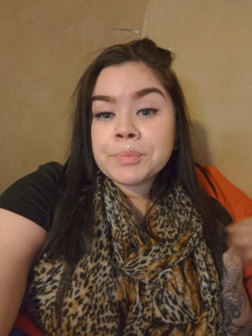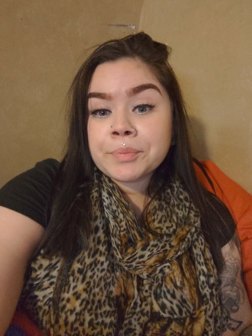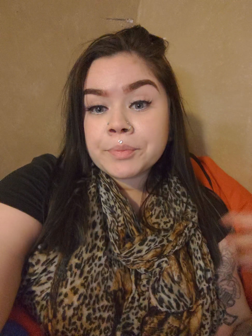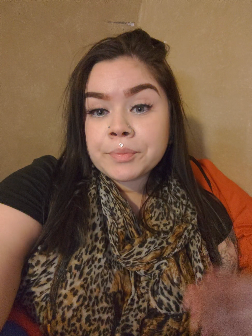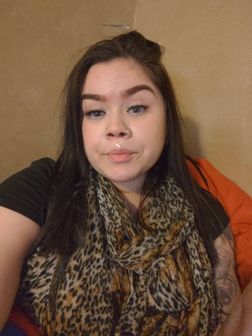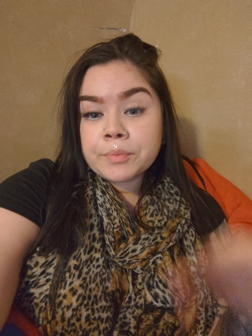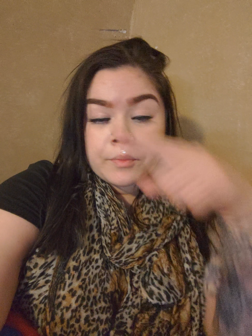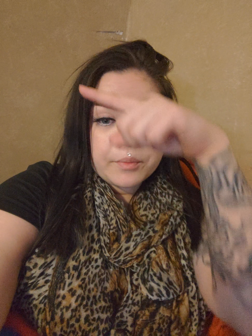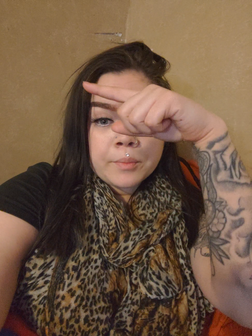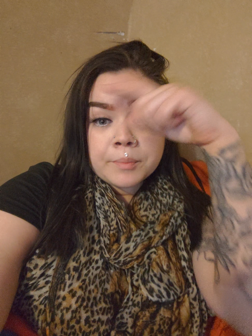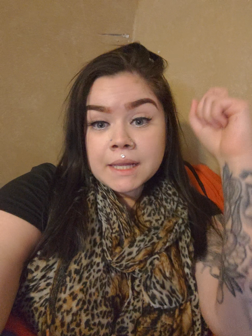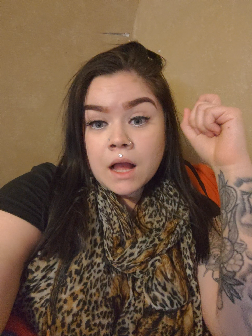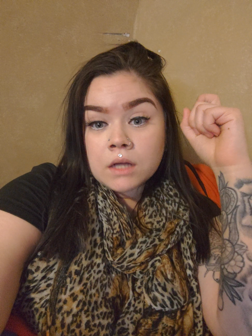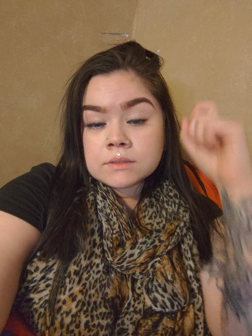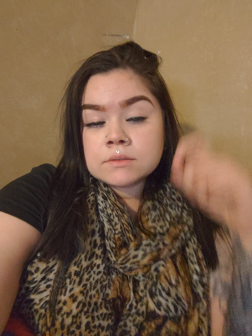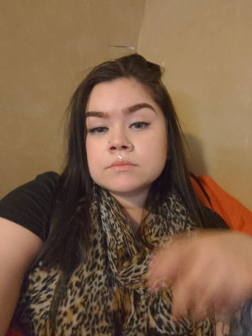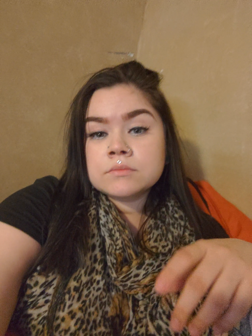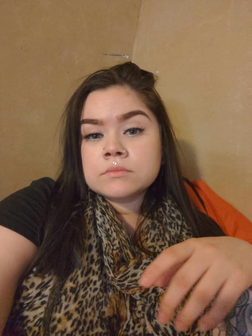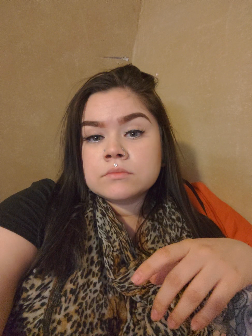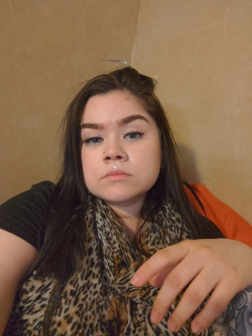because